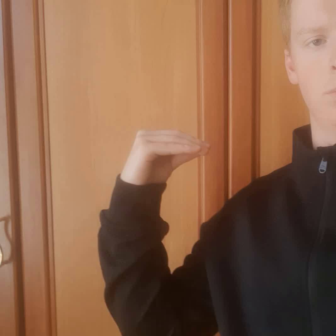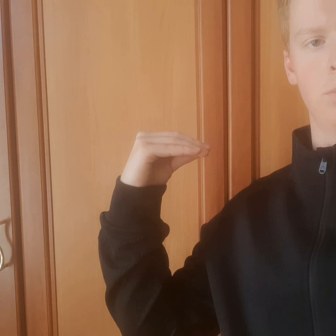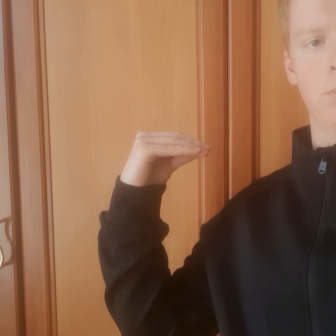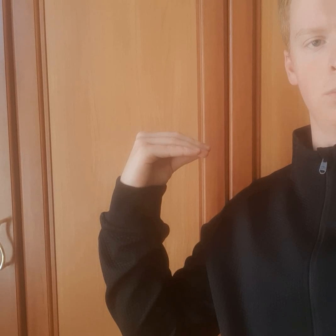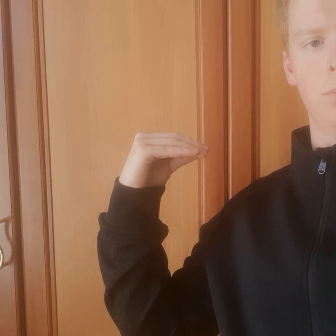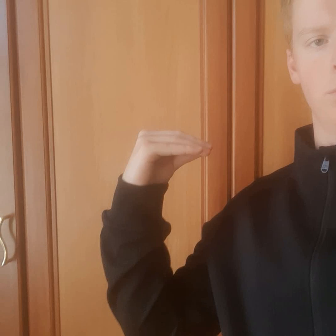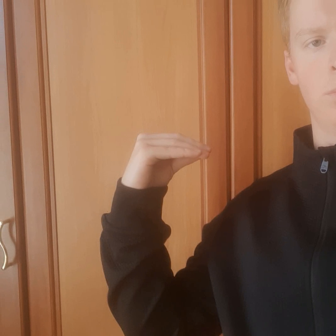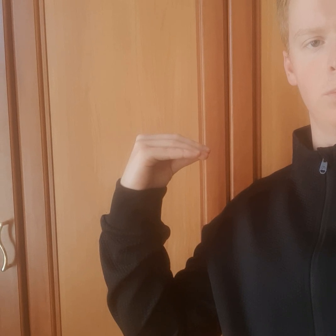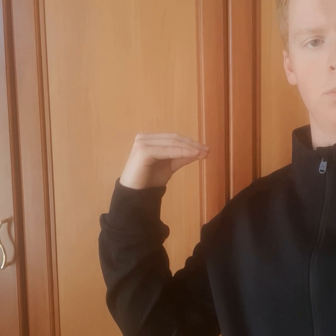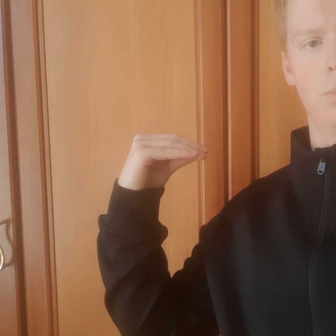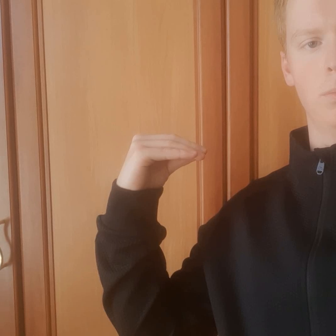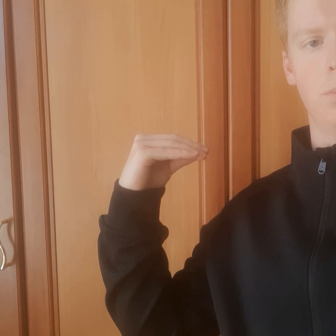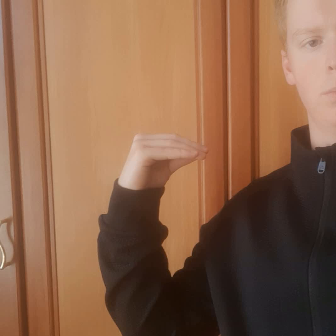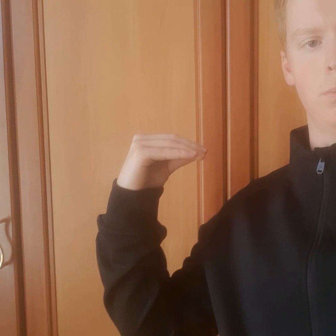Ж